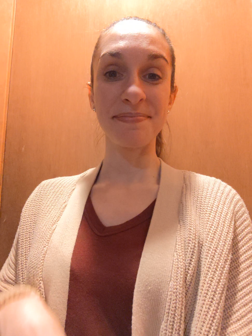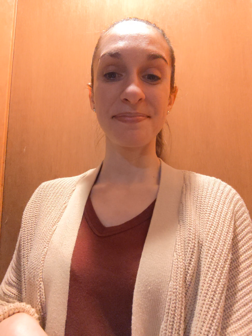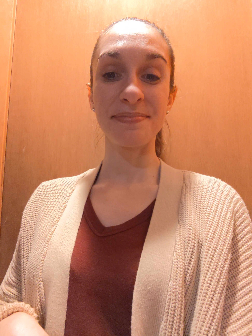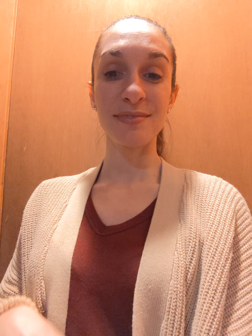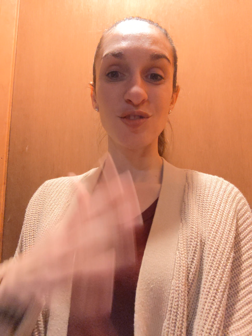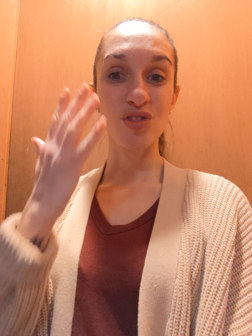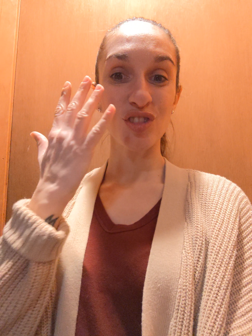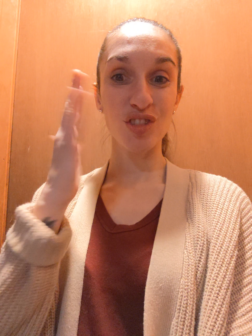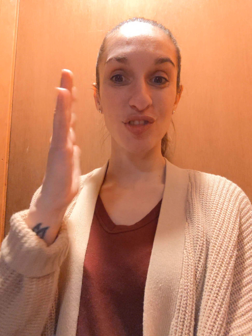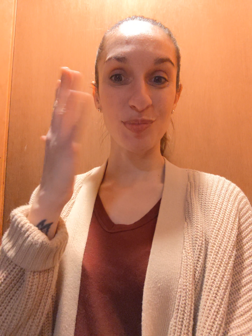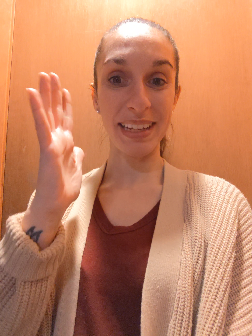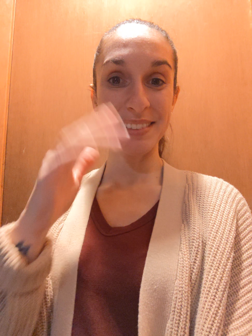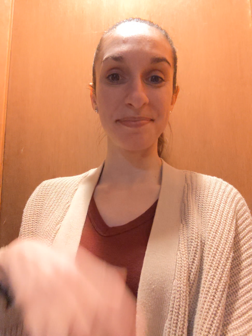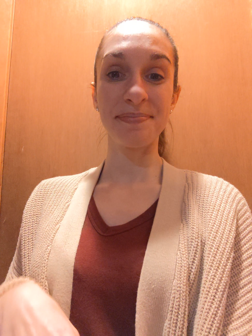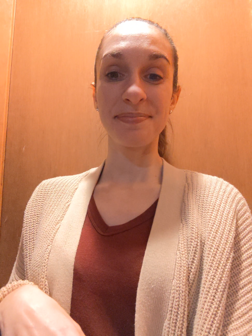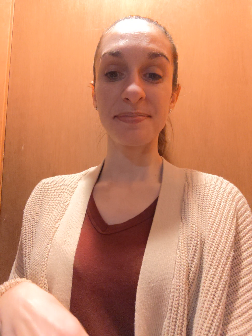tree